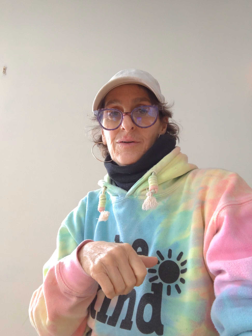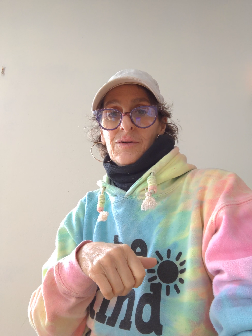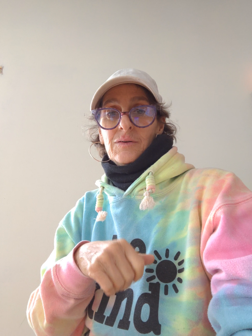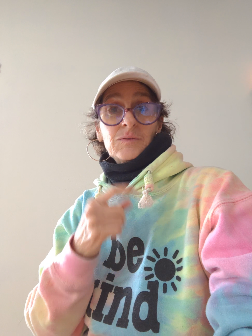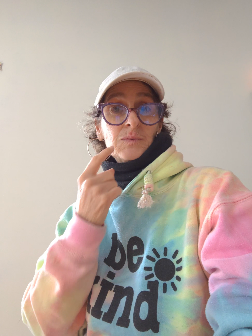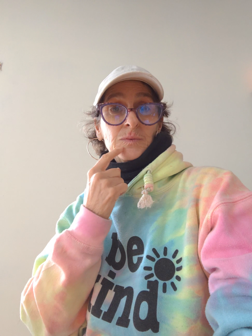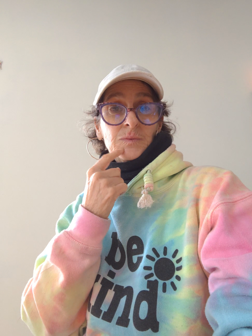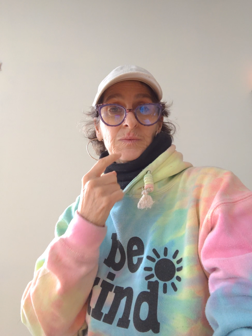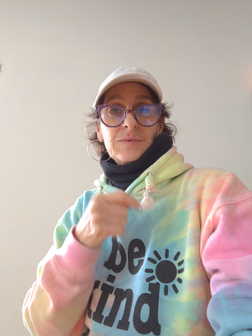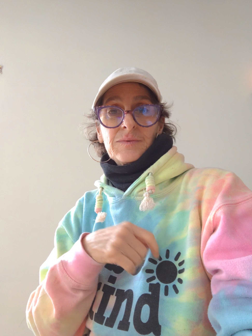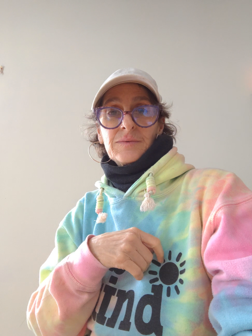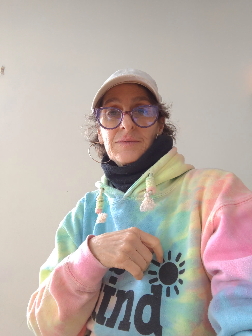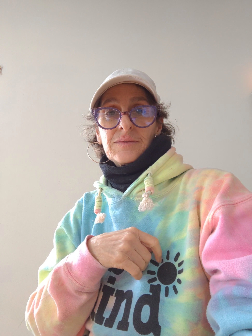tooth